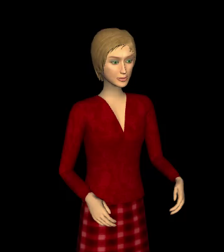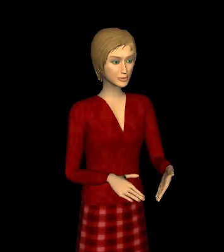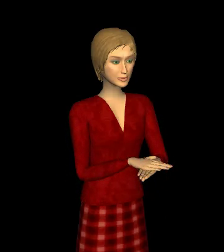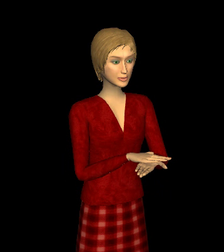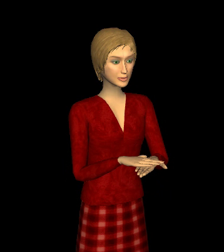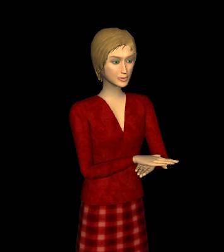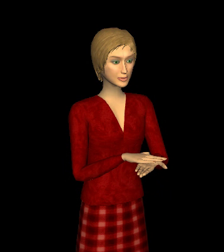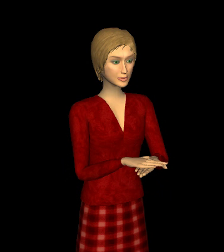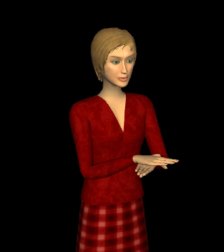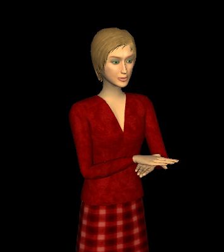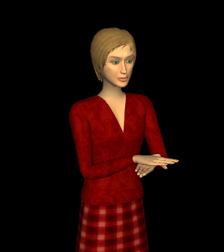يغفر